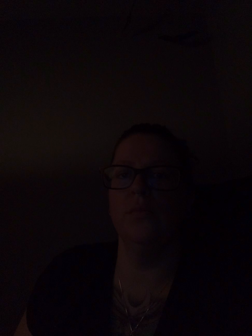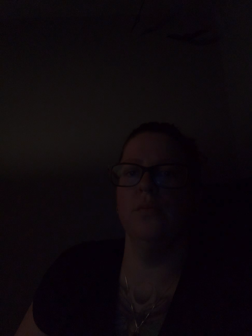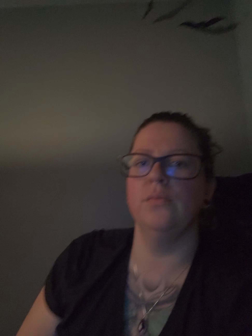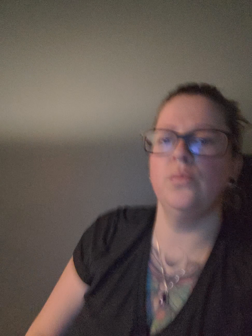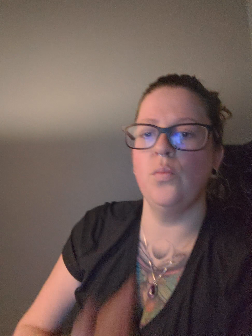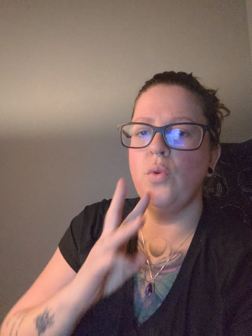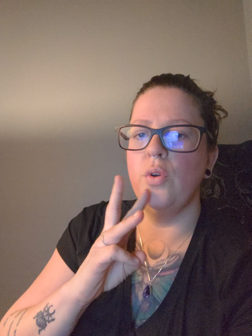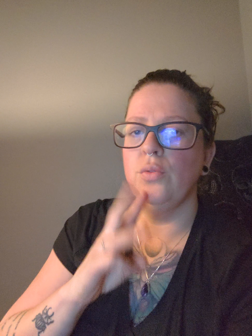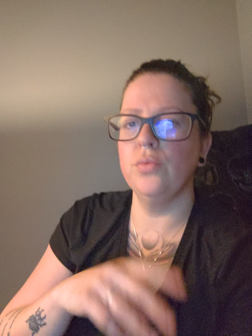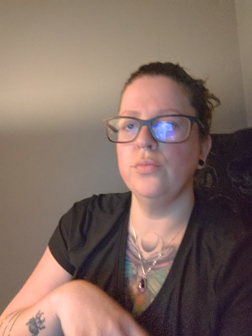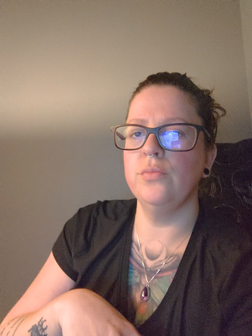water